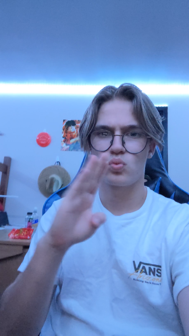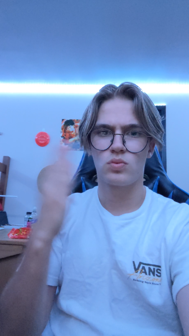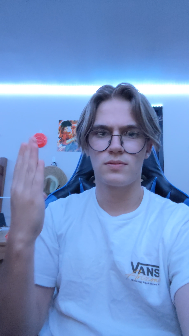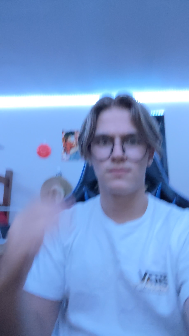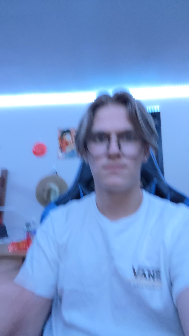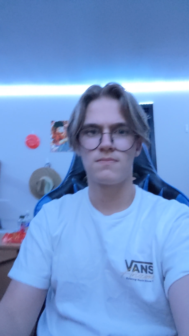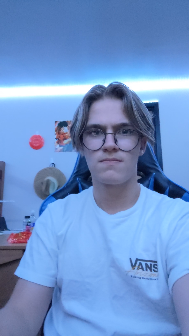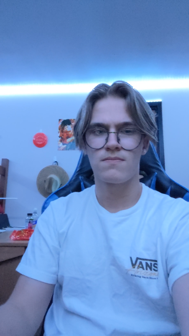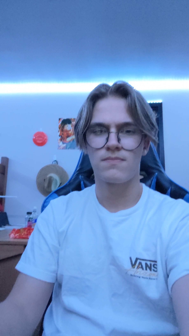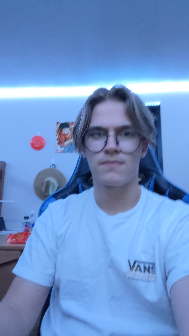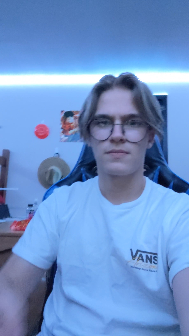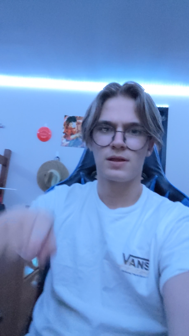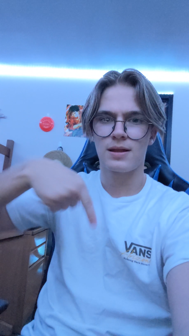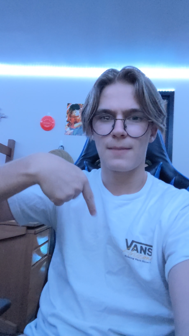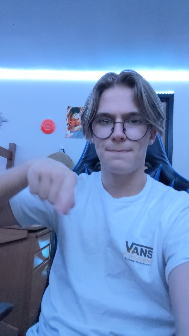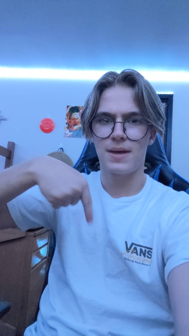flip-flop